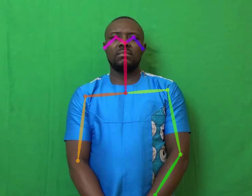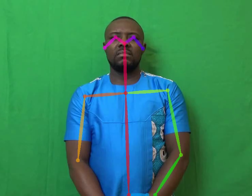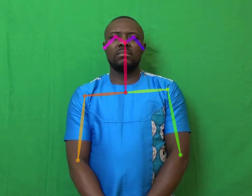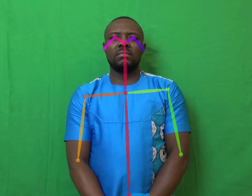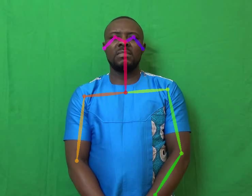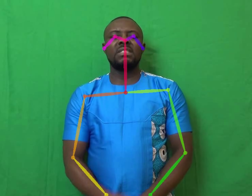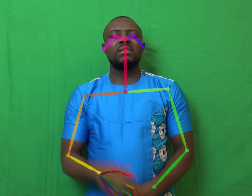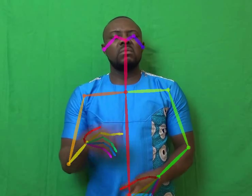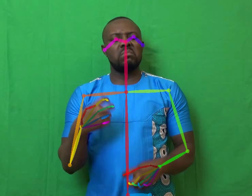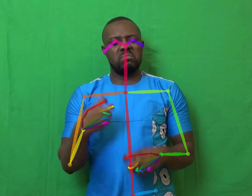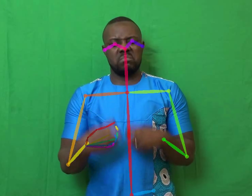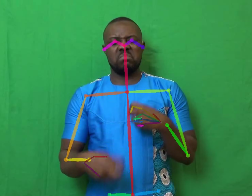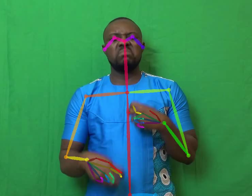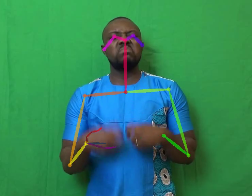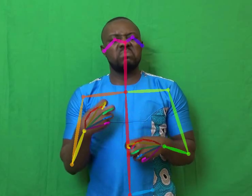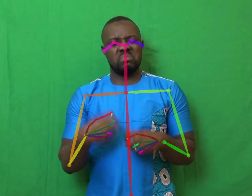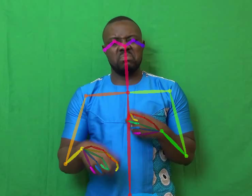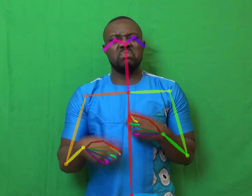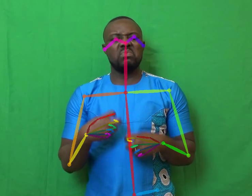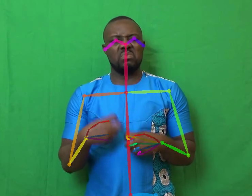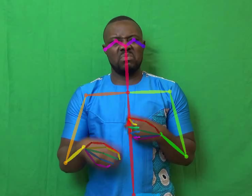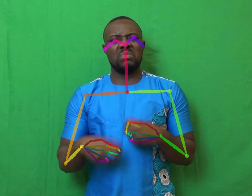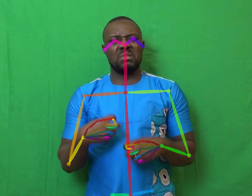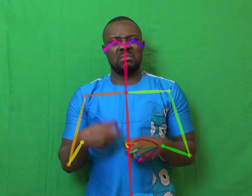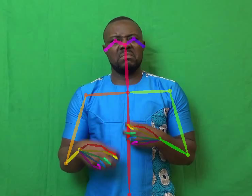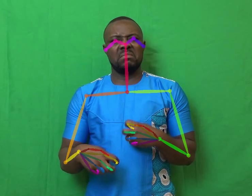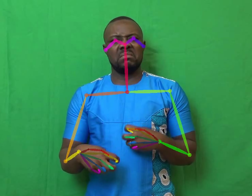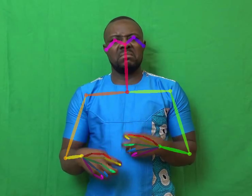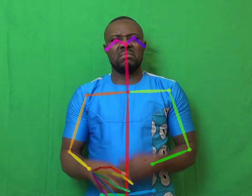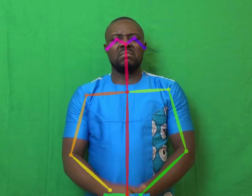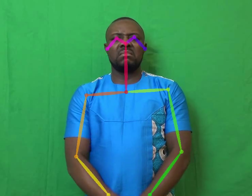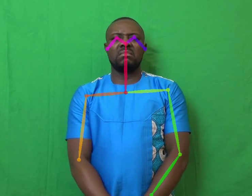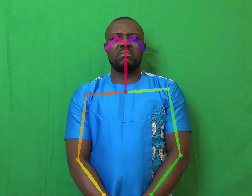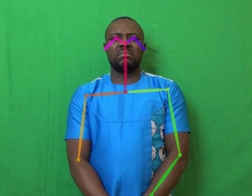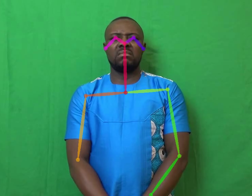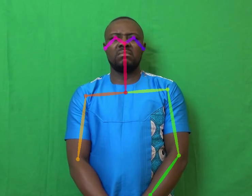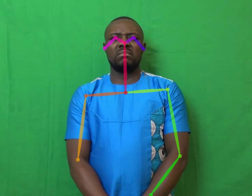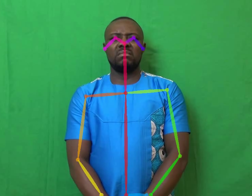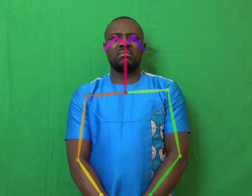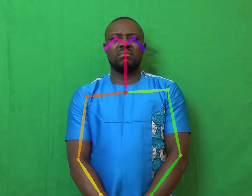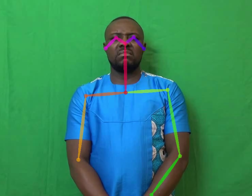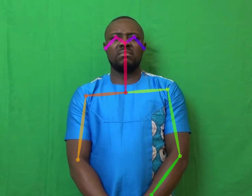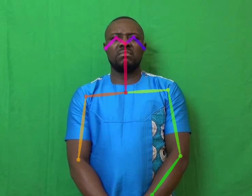problem